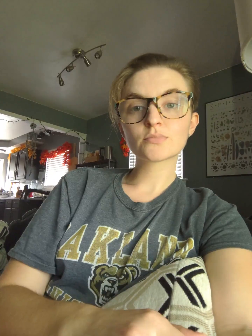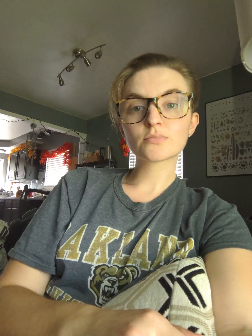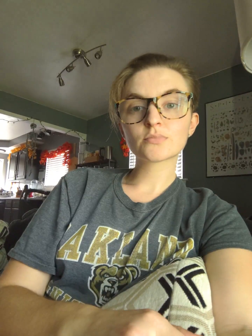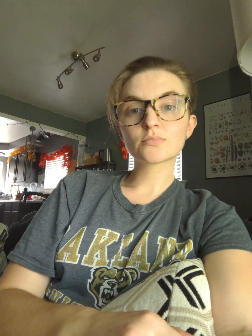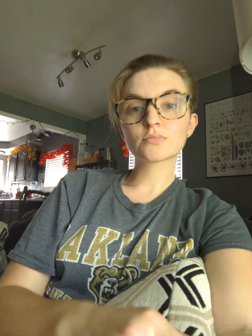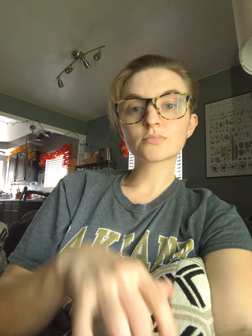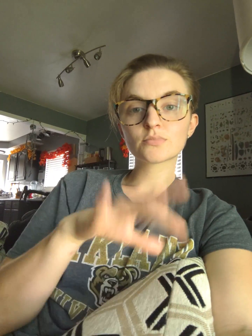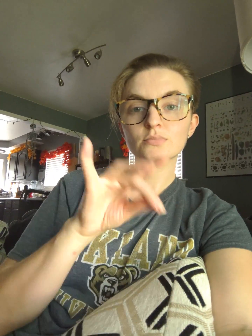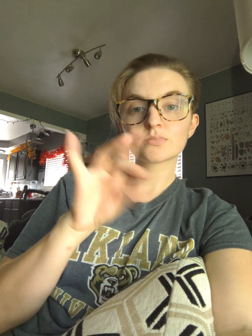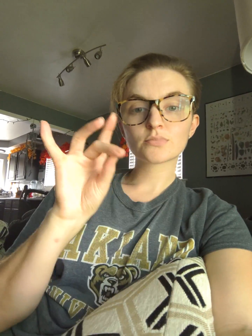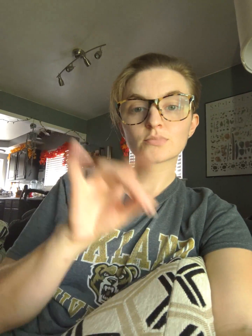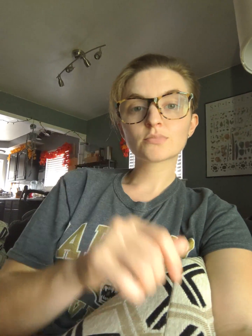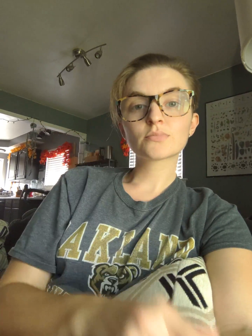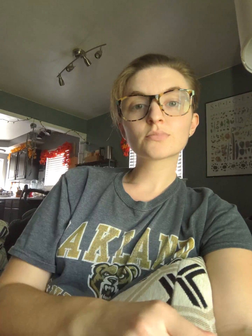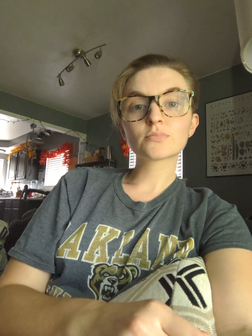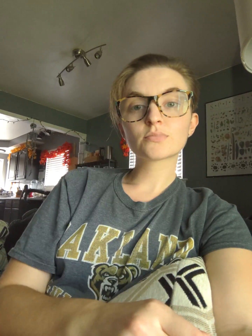choose